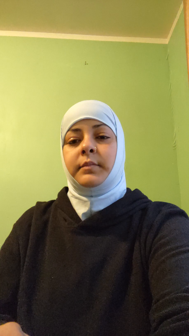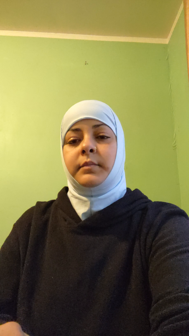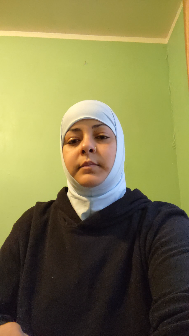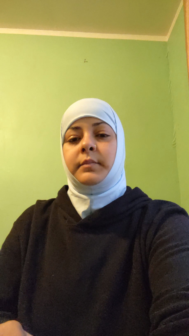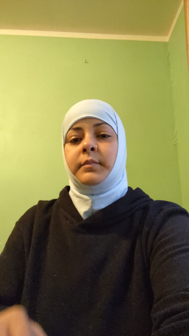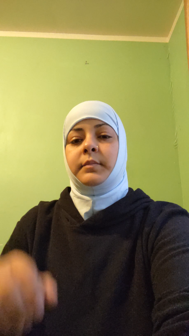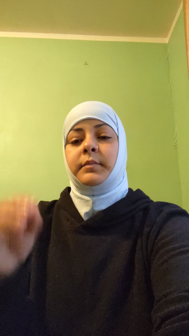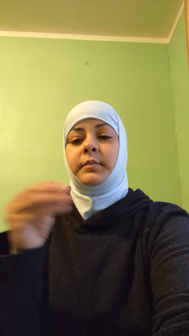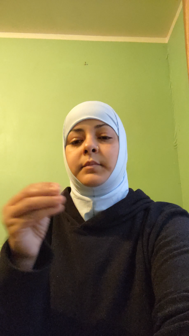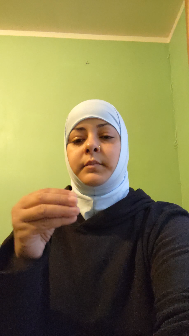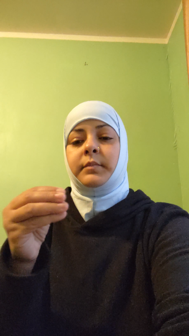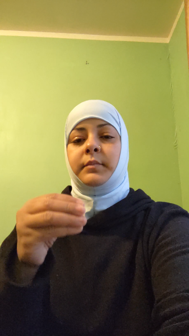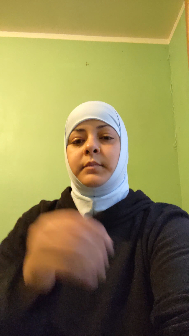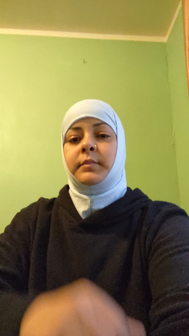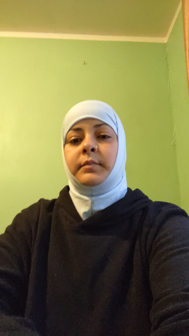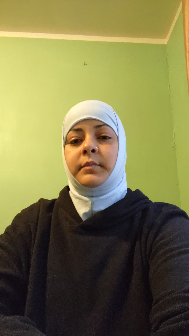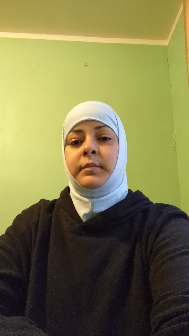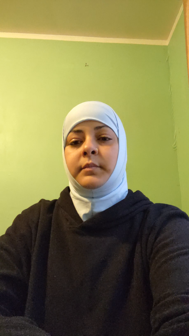more